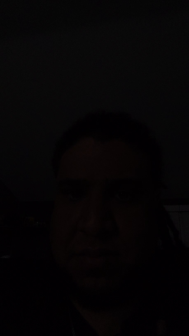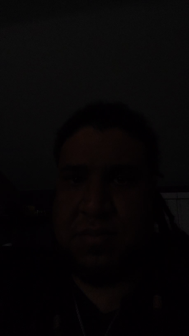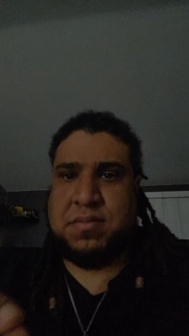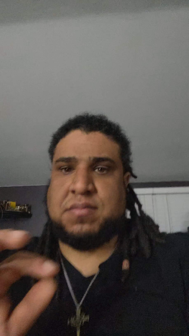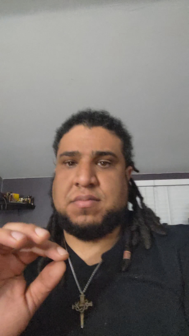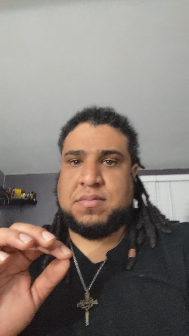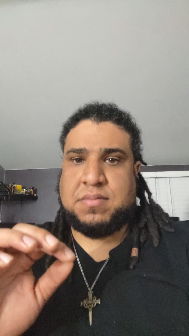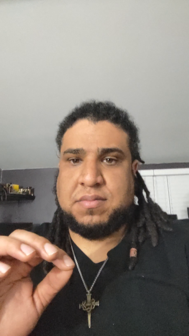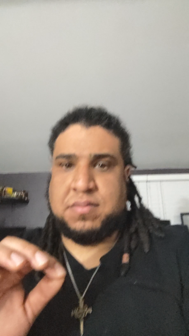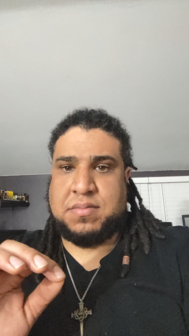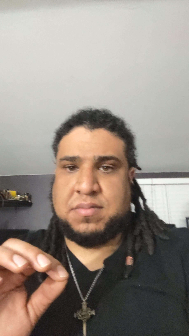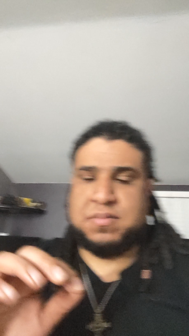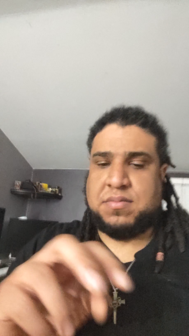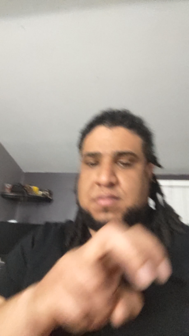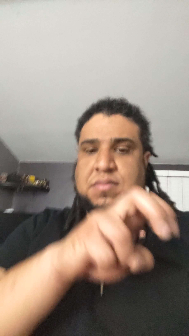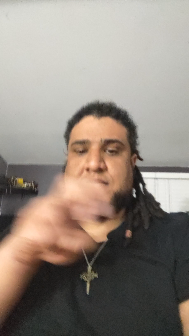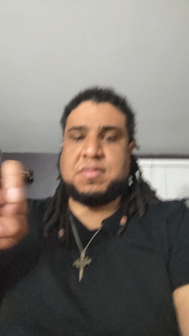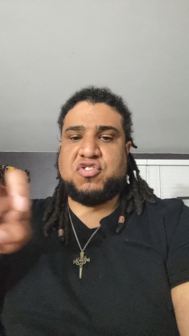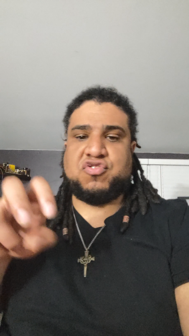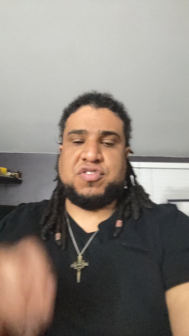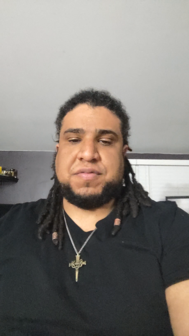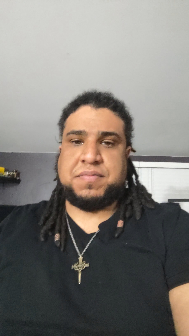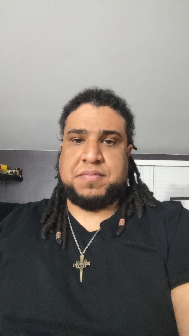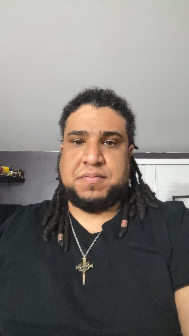bench